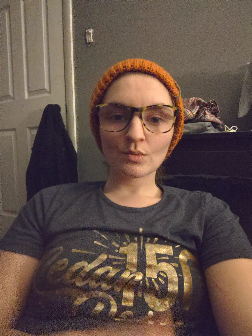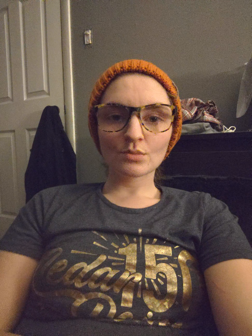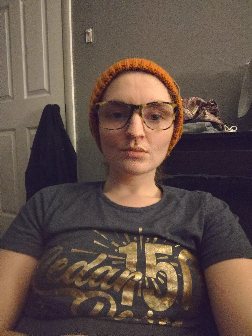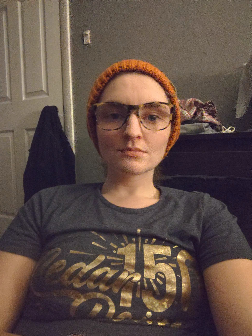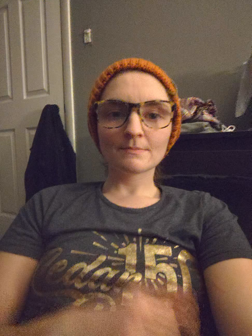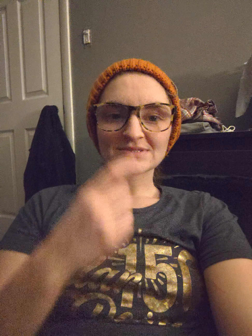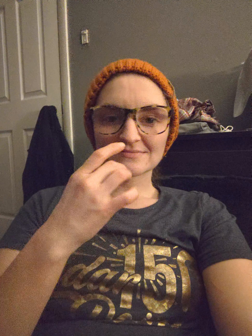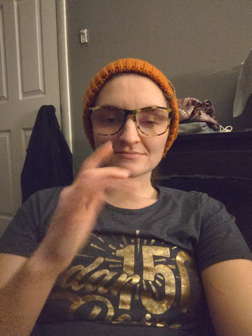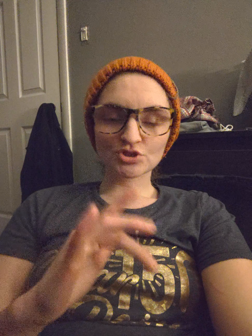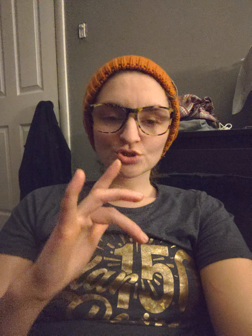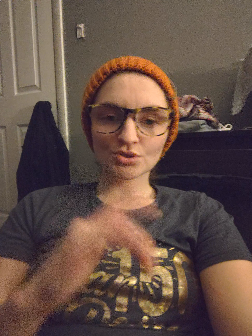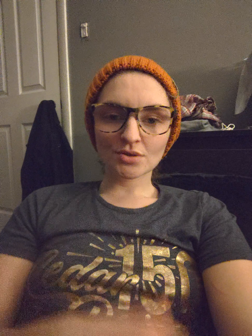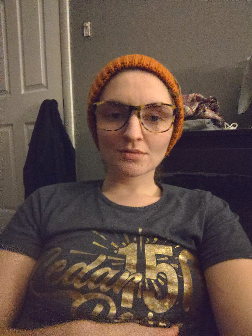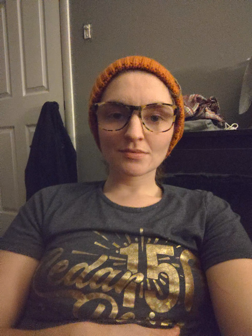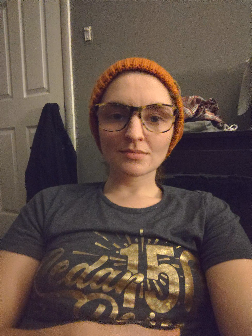touch